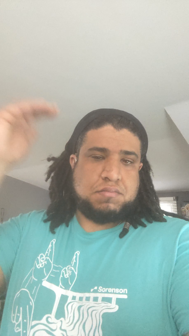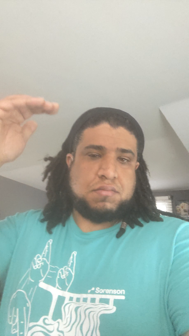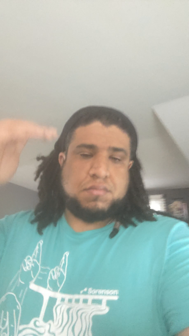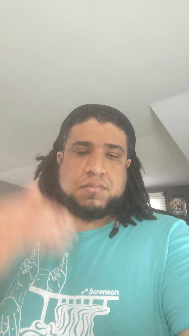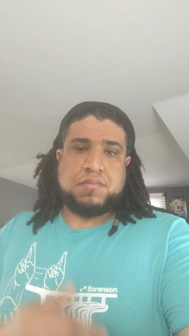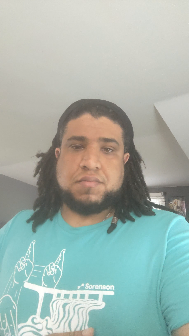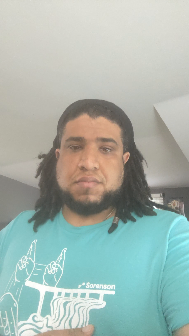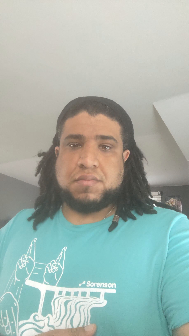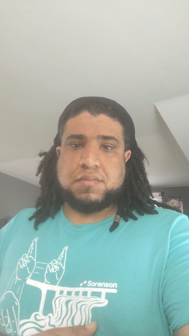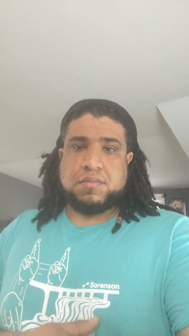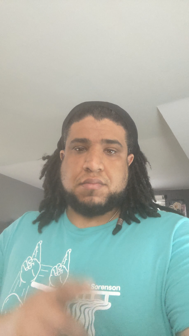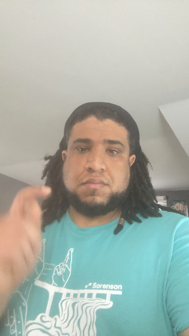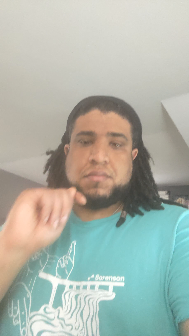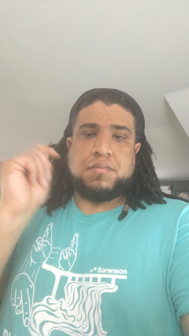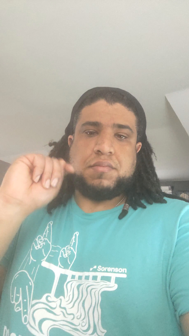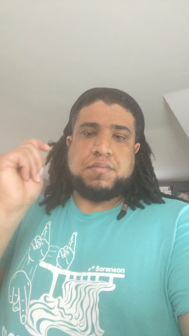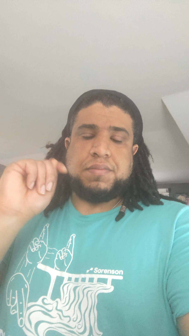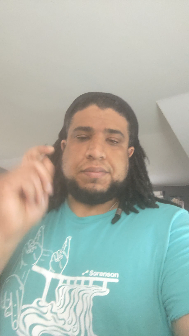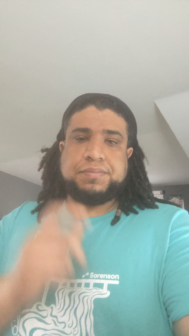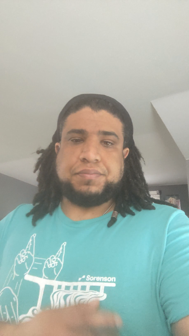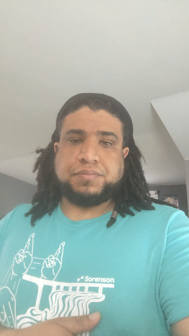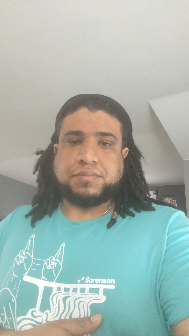bathroom